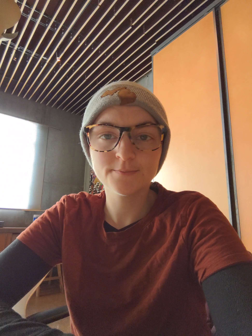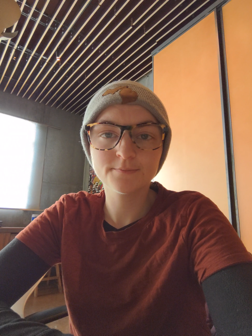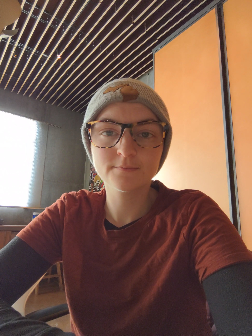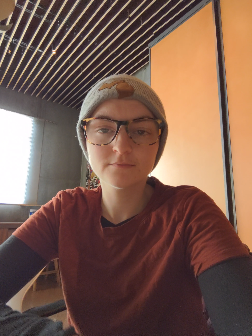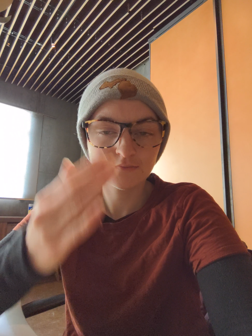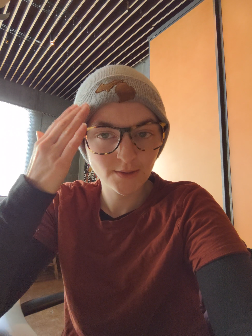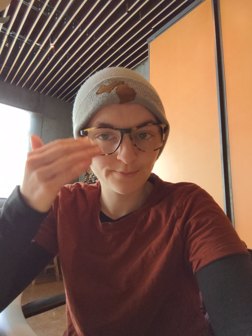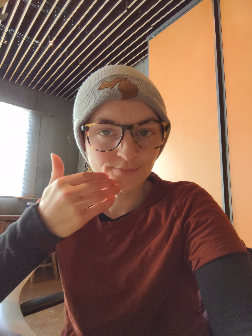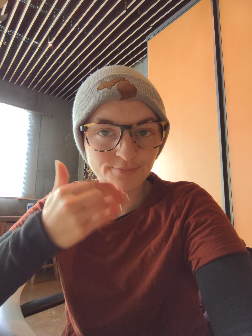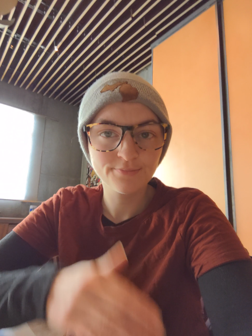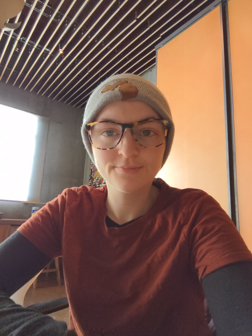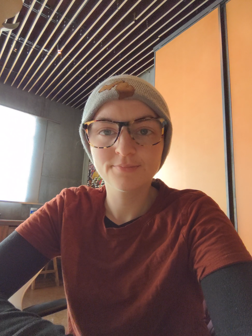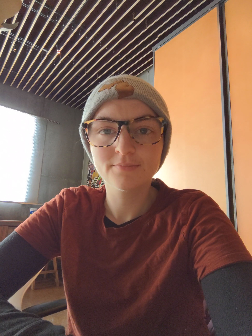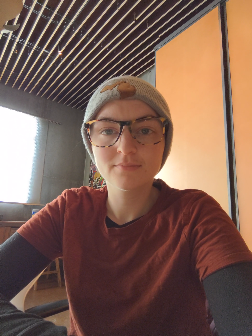head